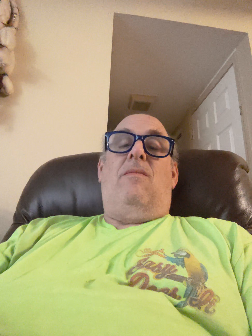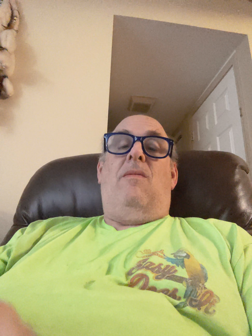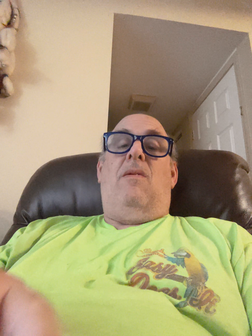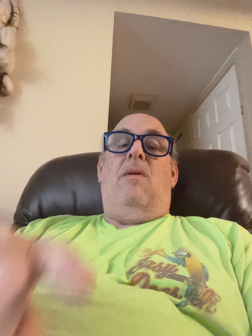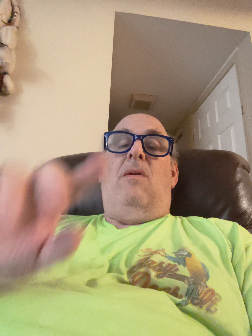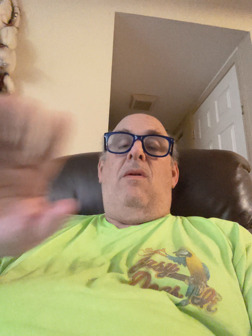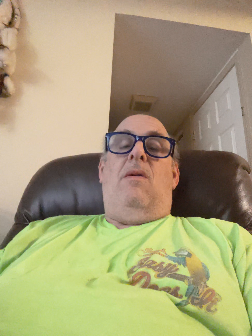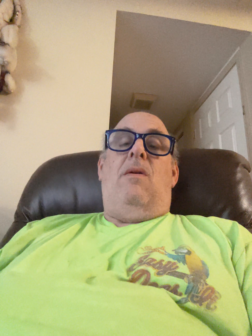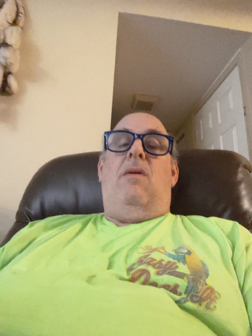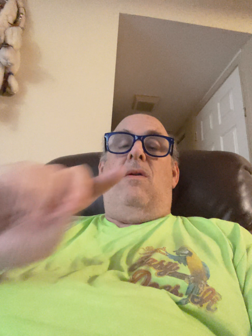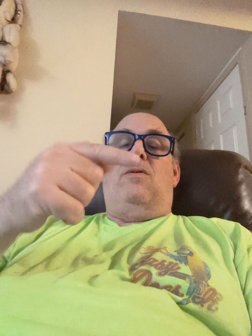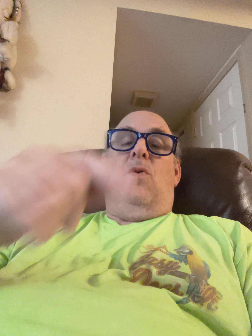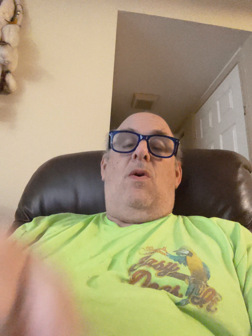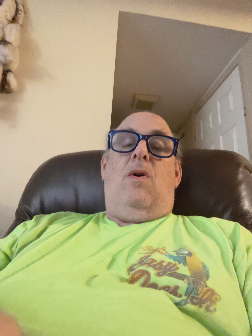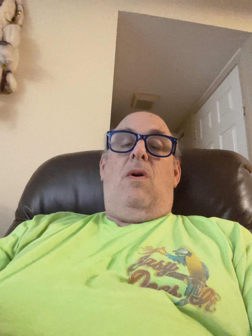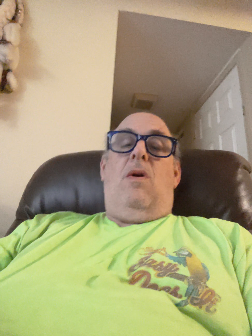dog